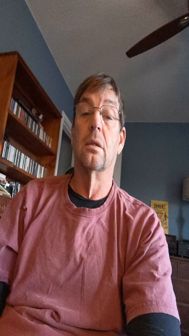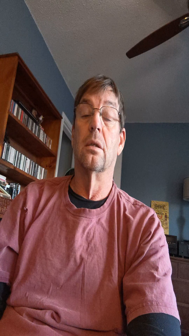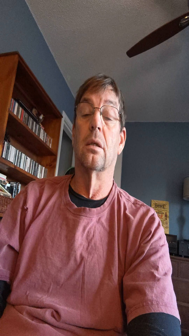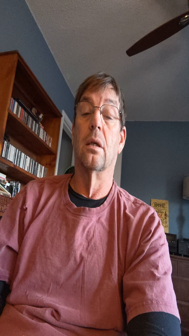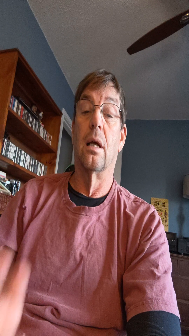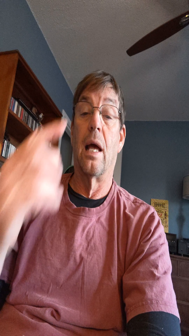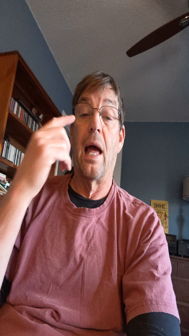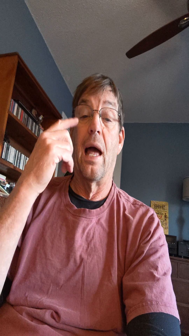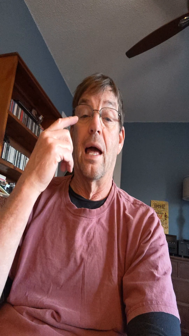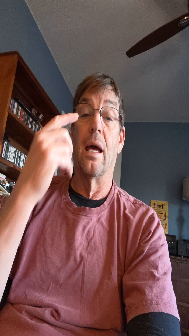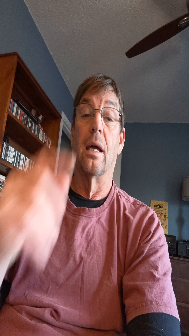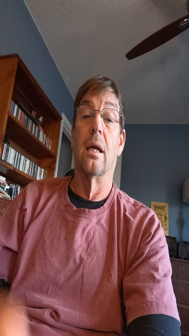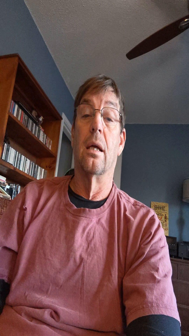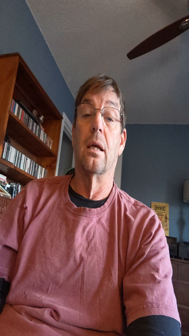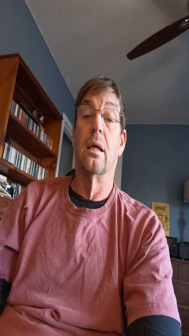eye